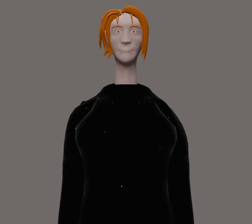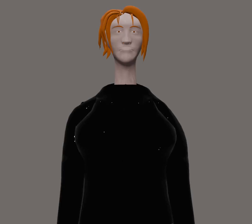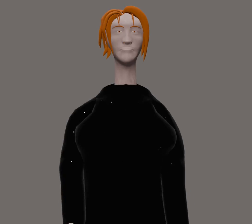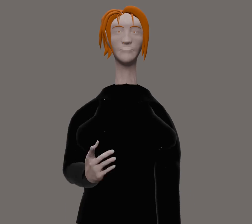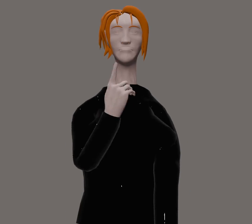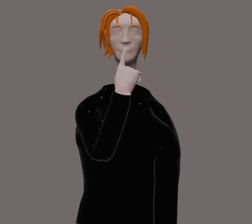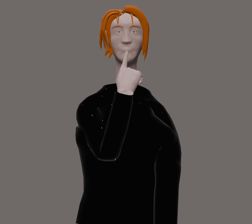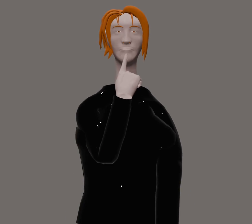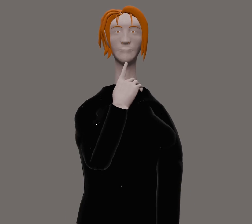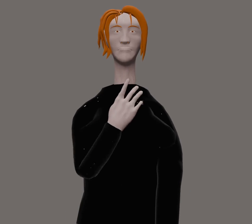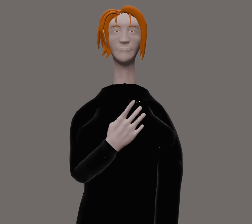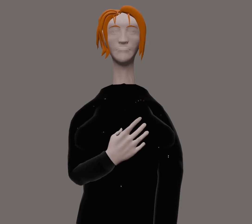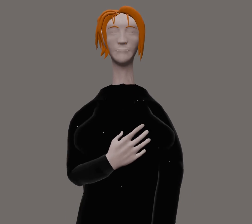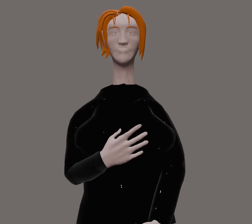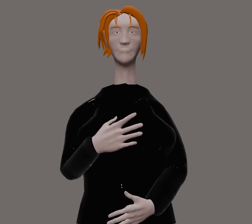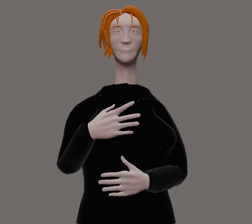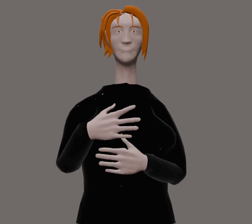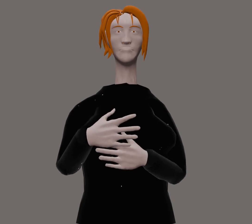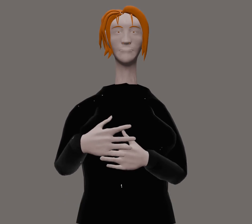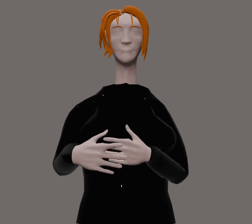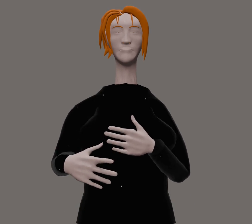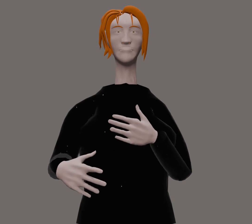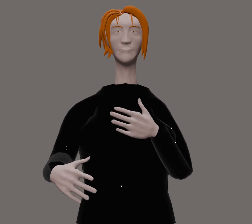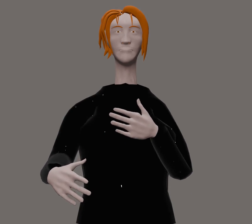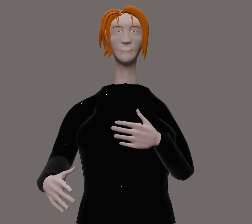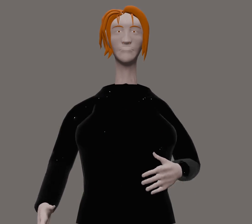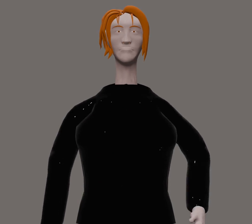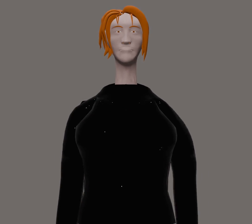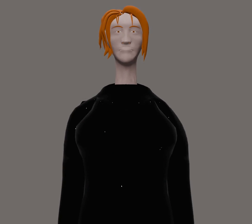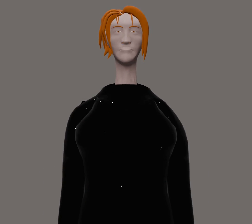Bleed